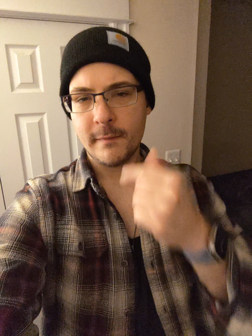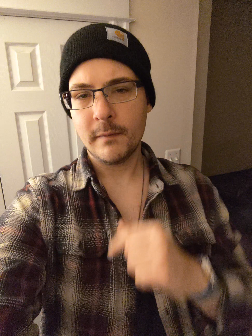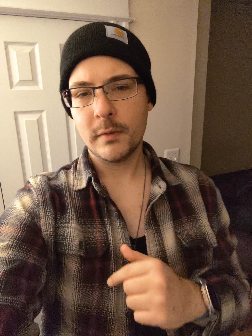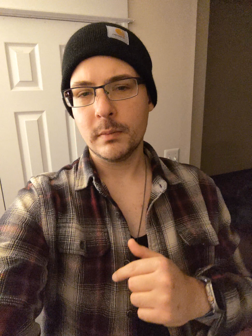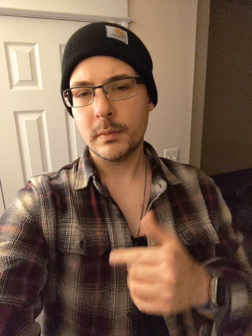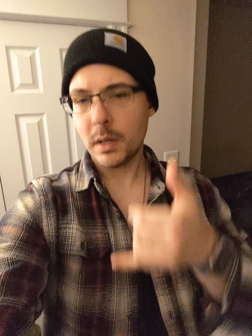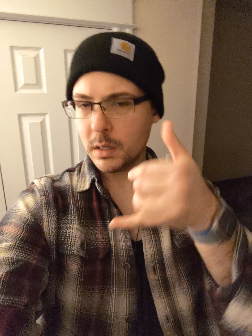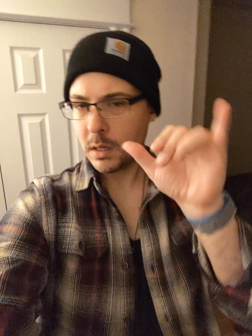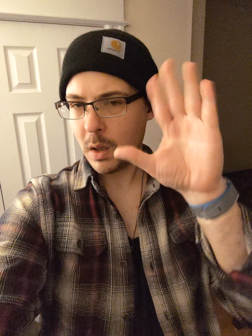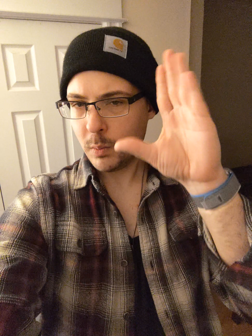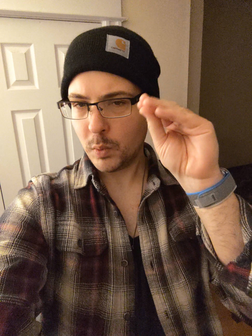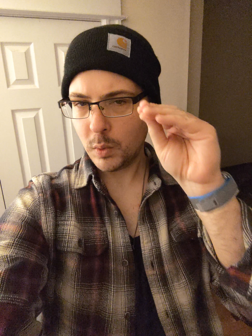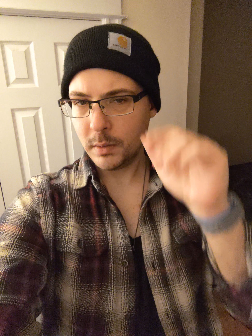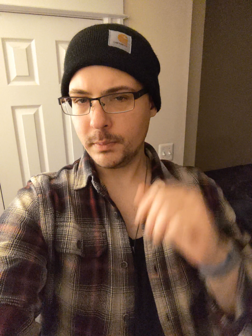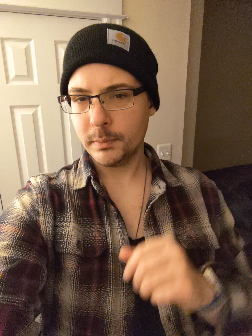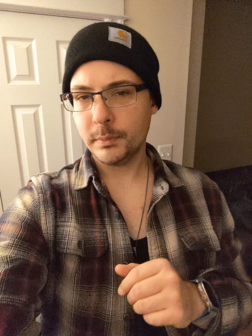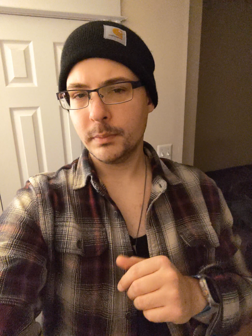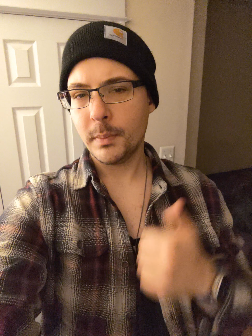cowboy